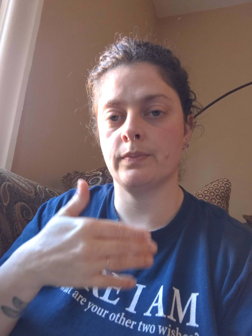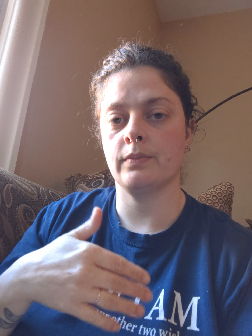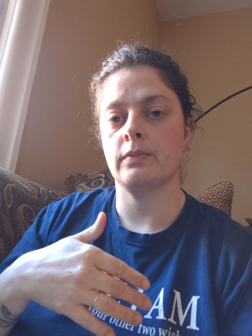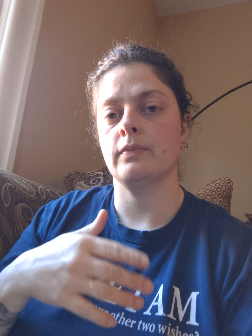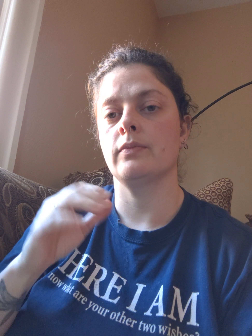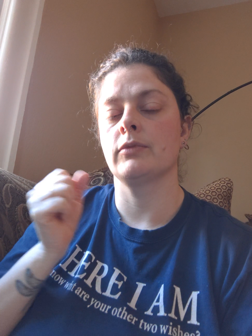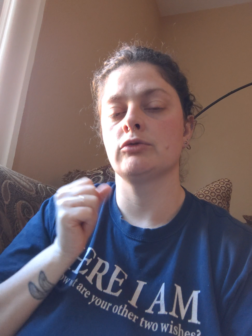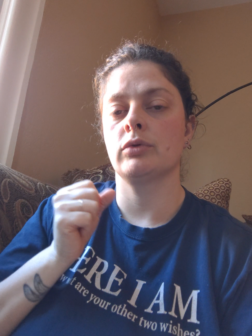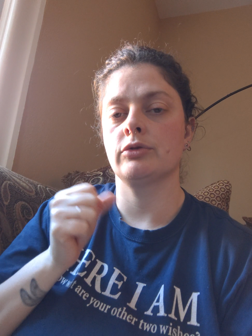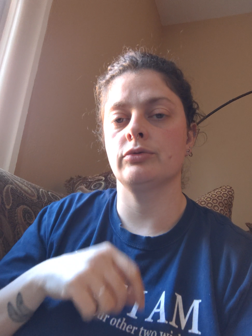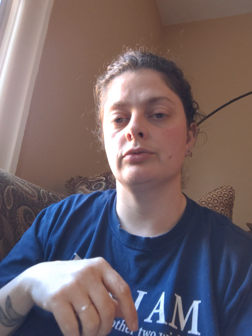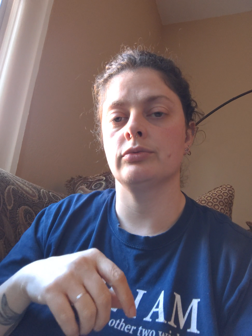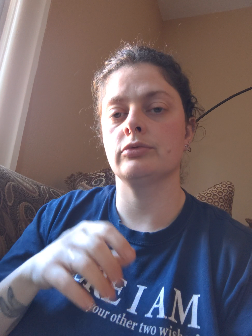refrigerator